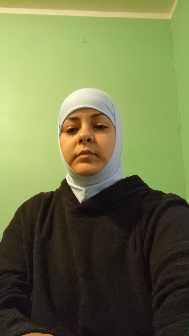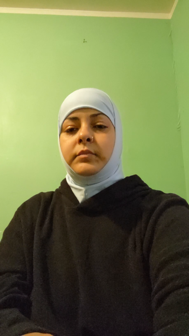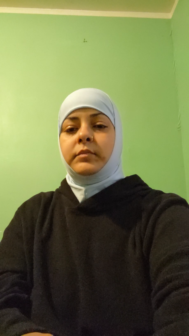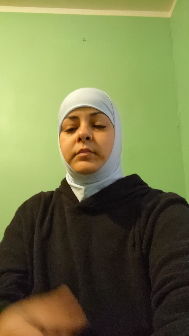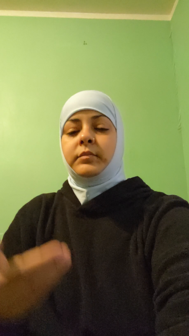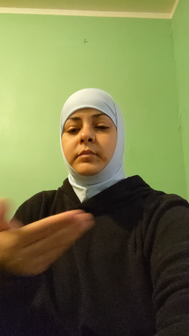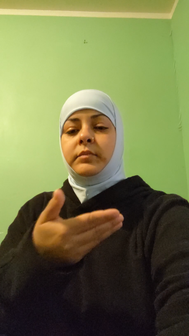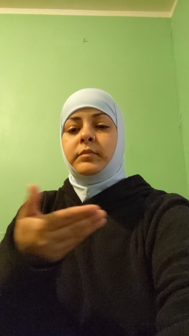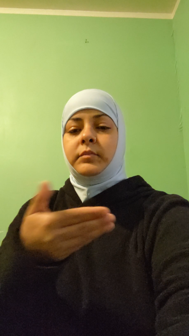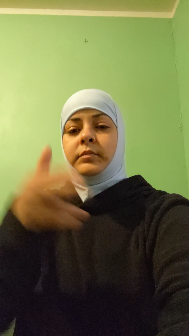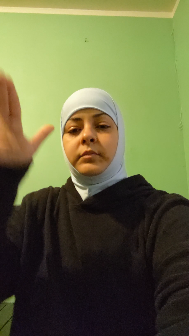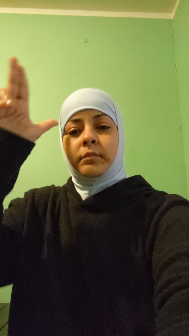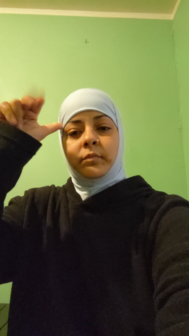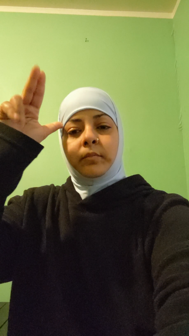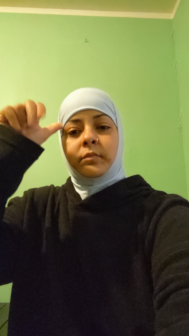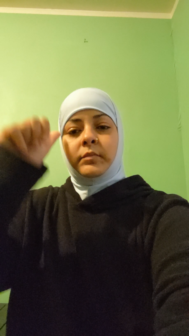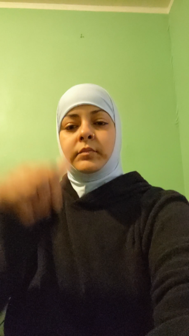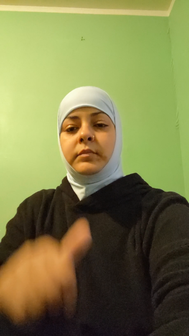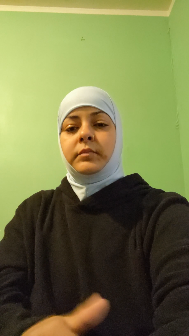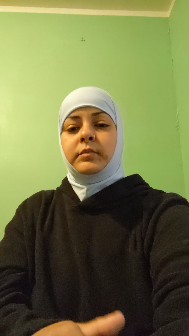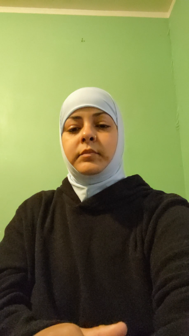pony